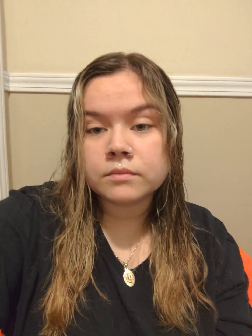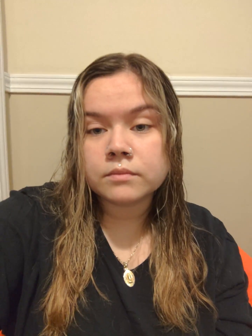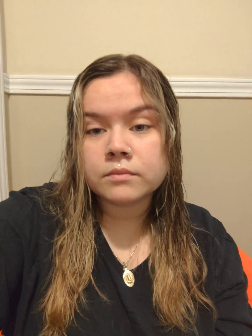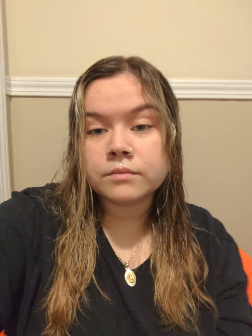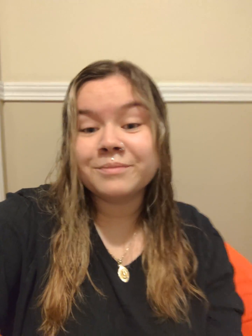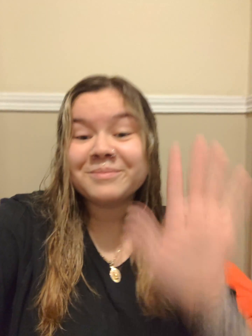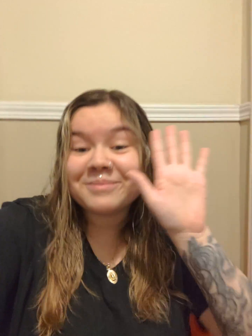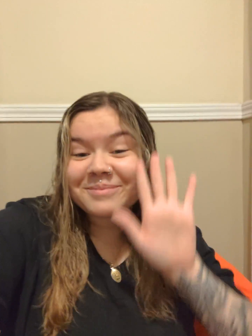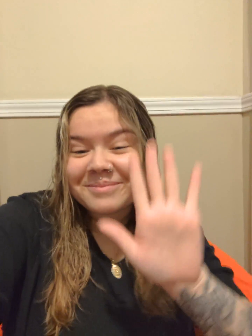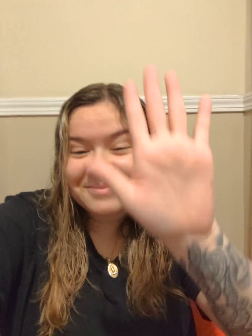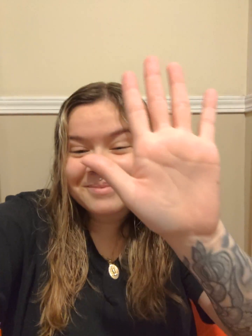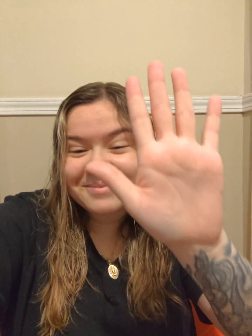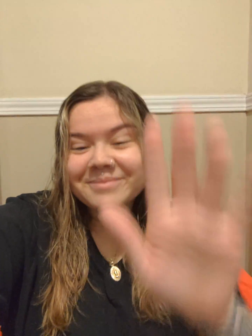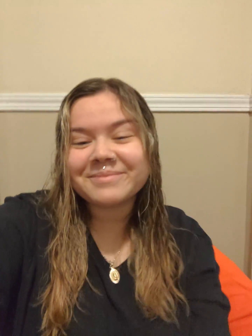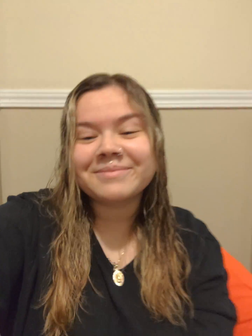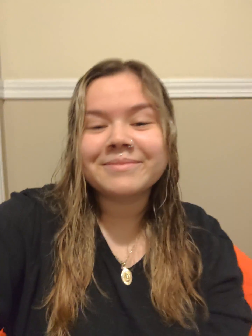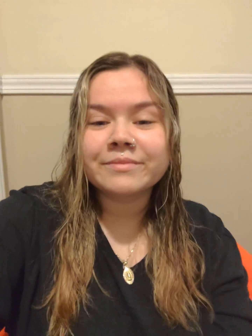give me five